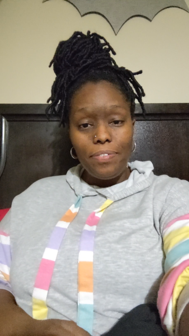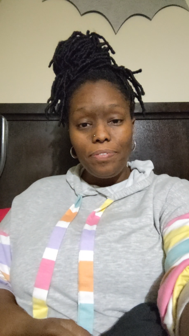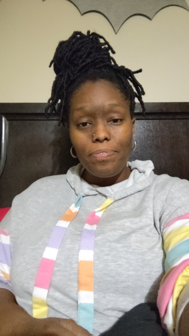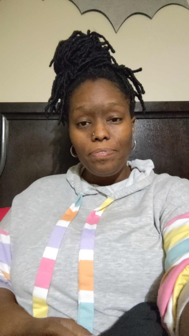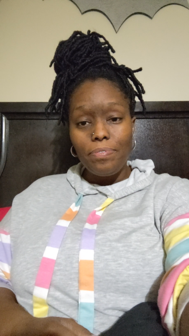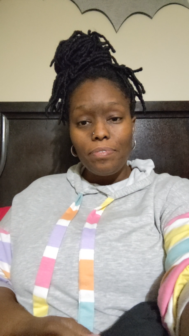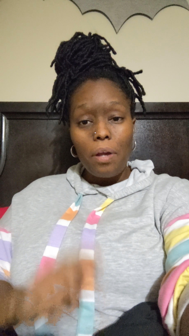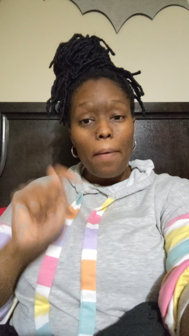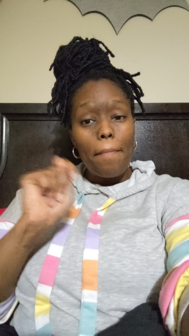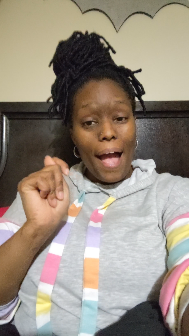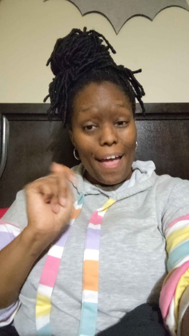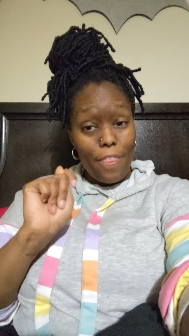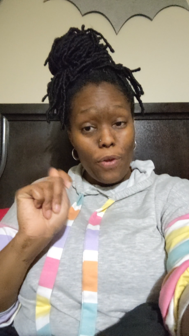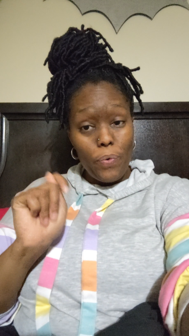bathroom